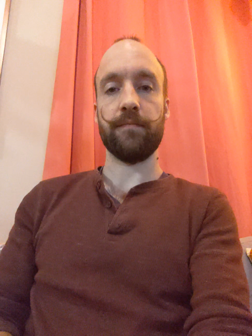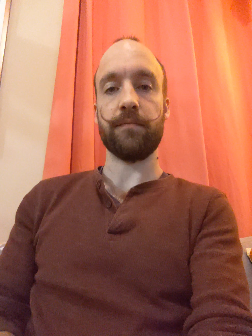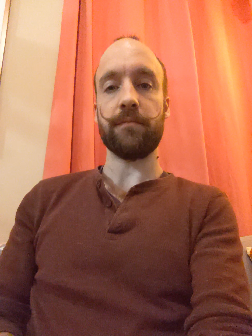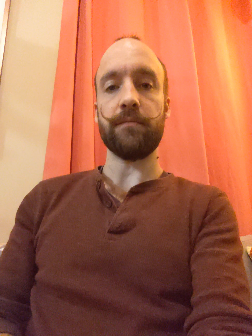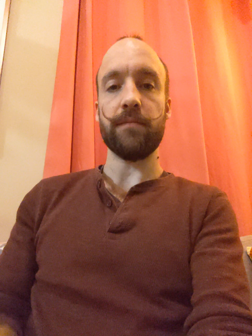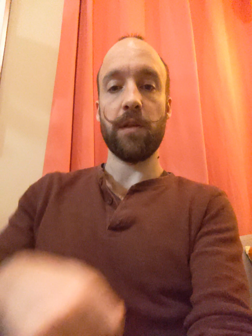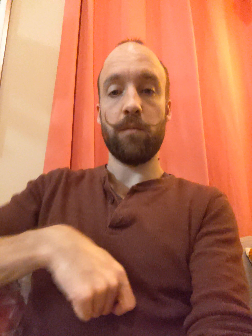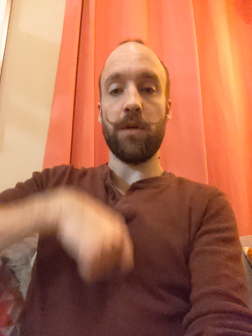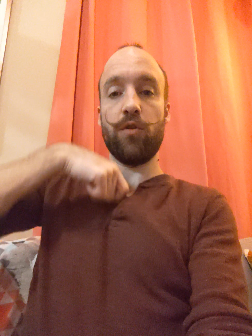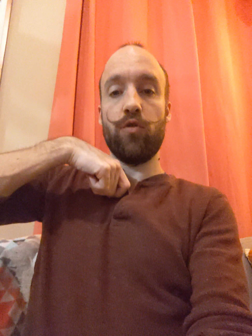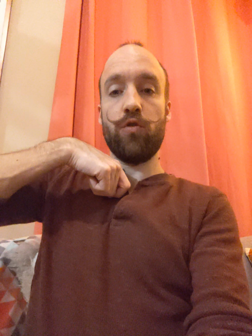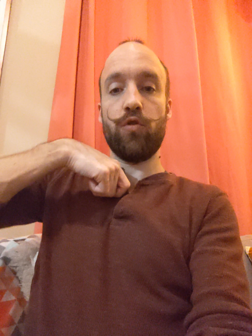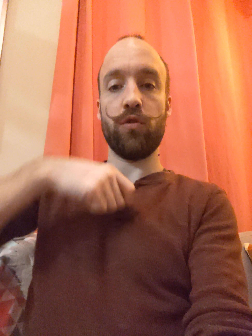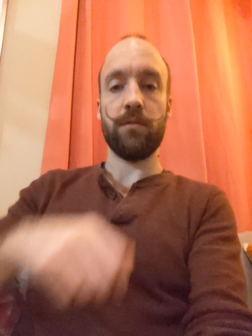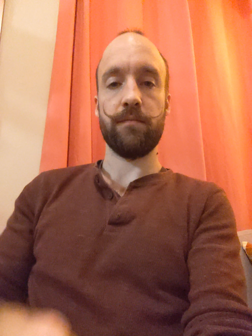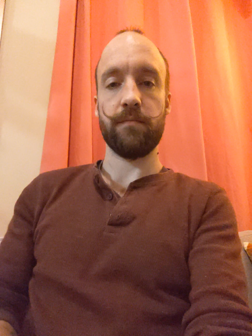zipper